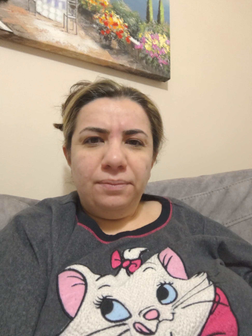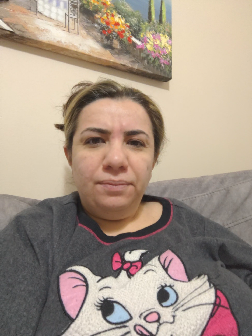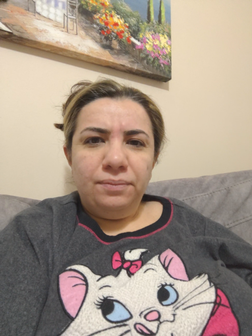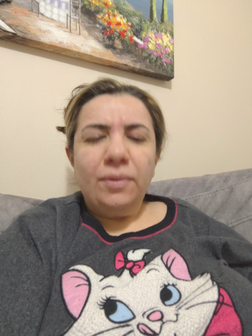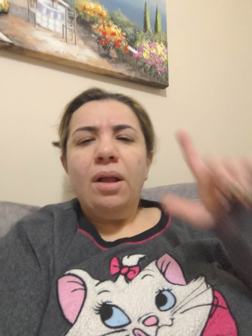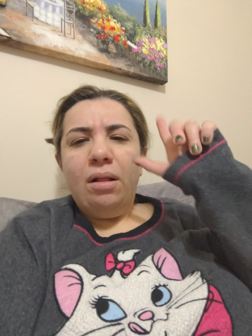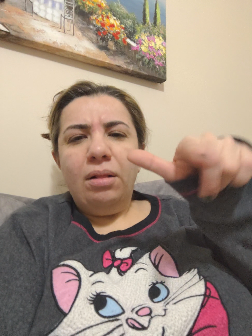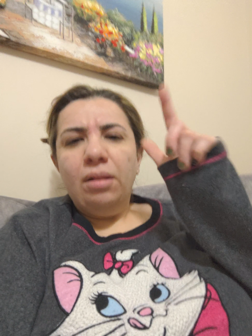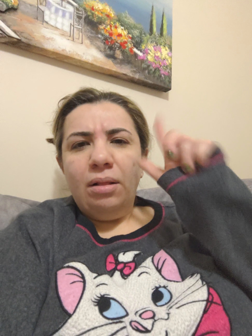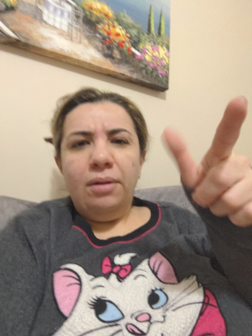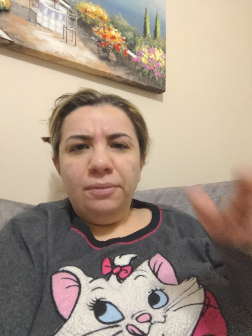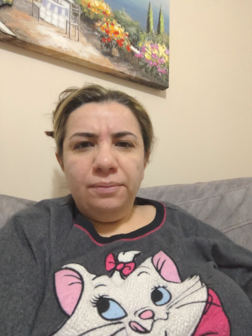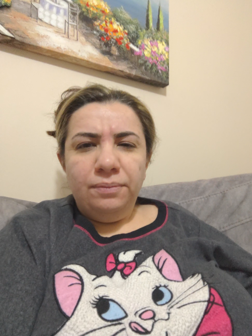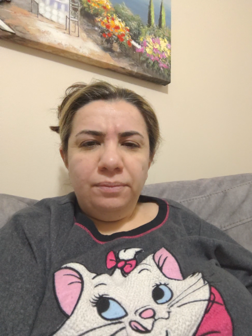later